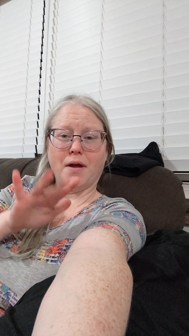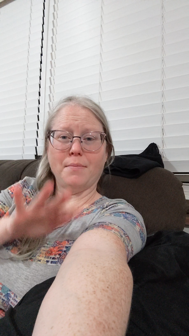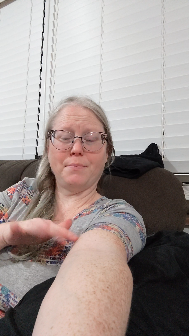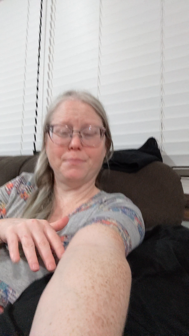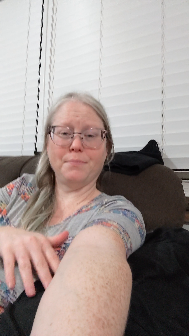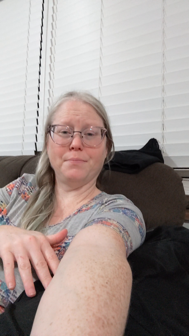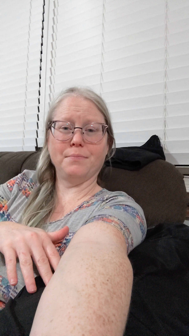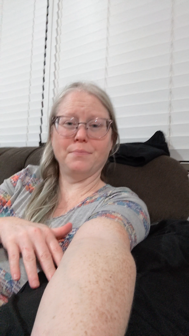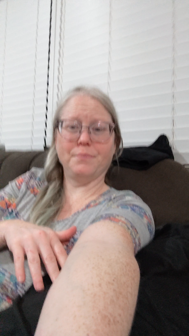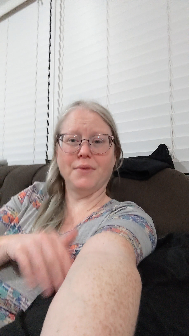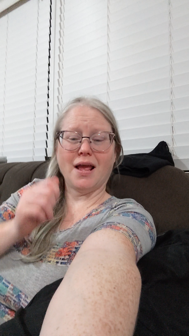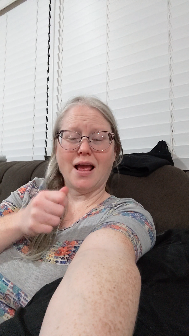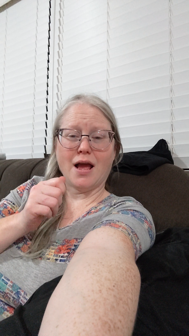hammer